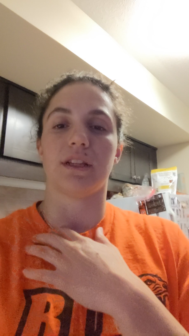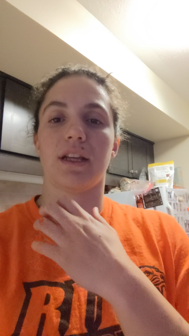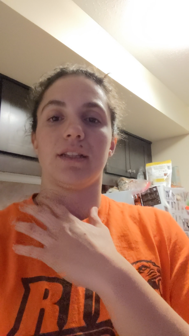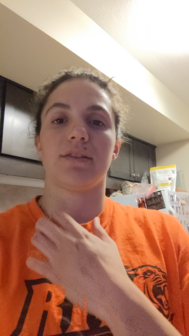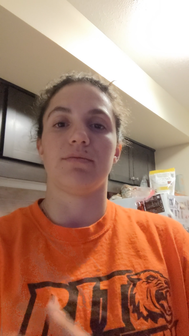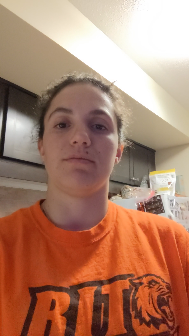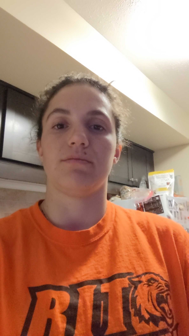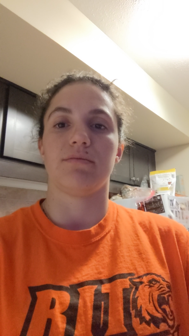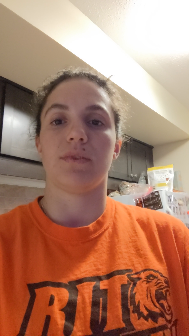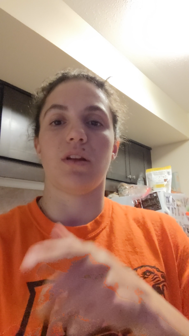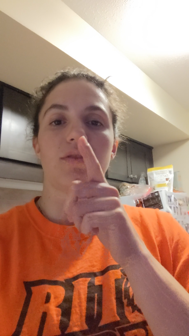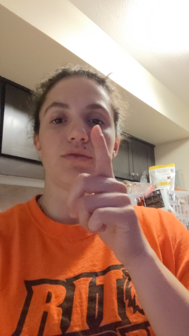lunch